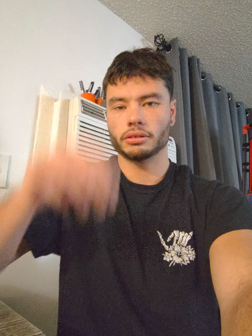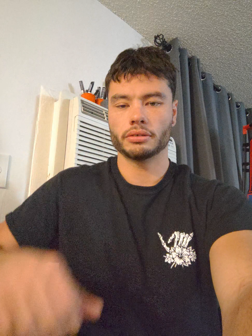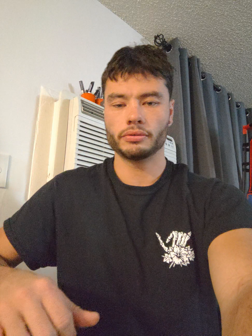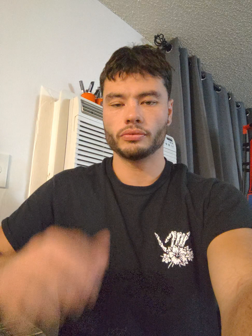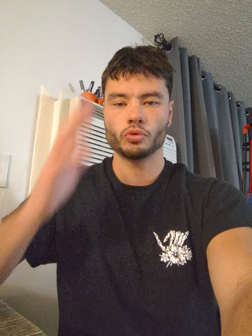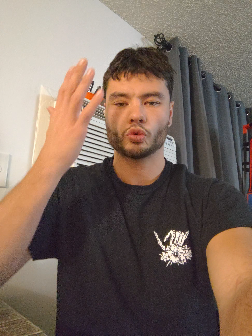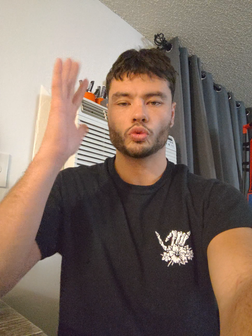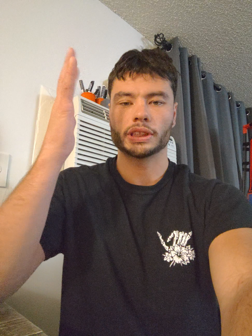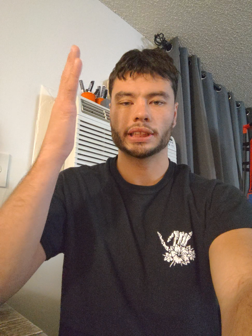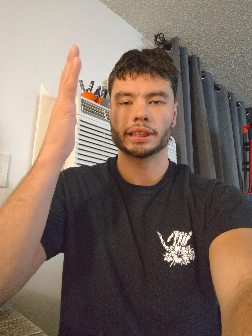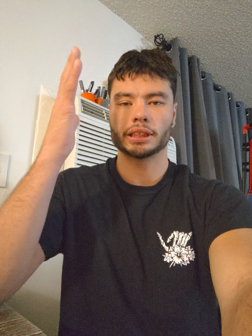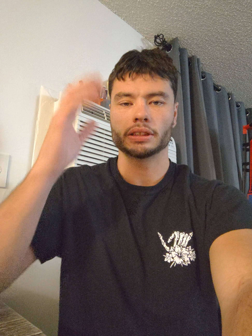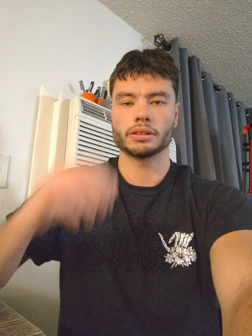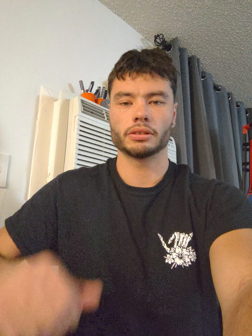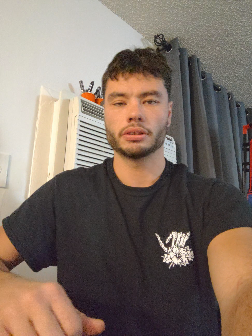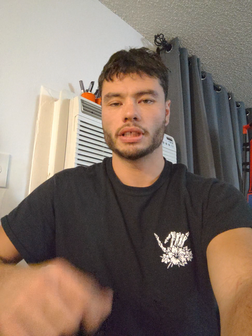tree